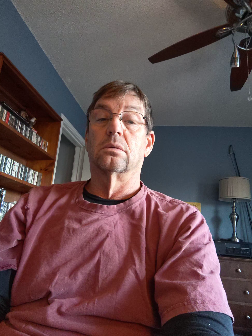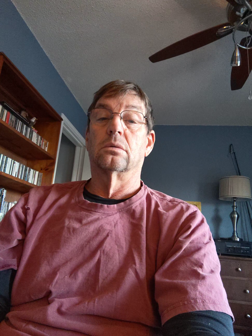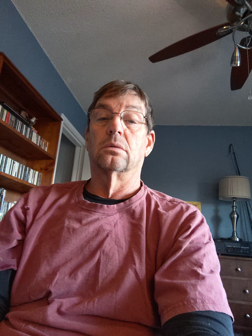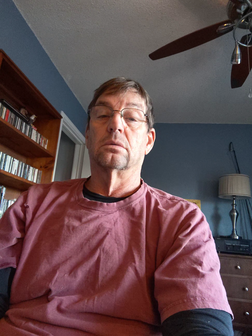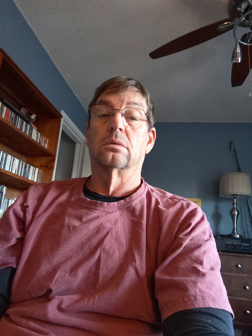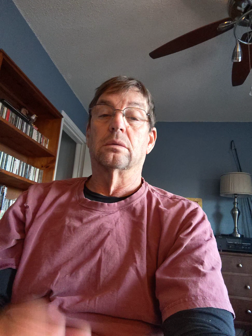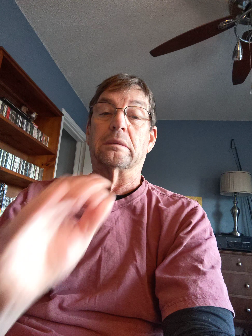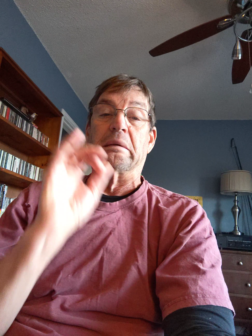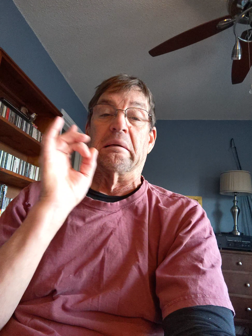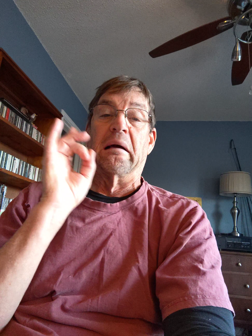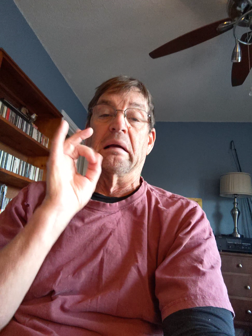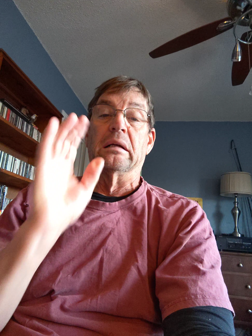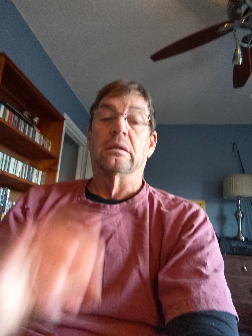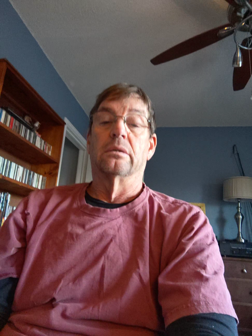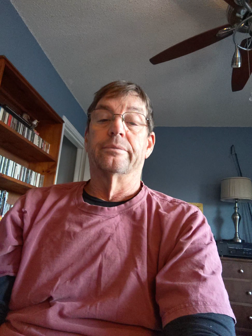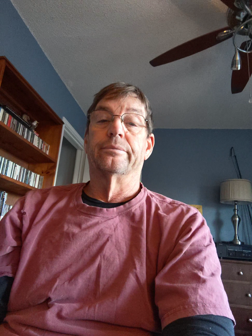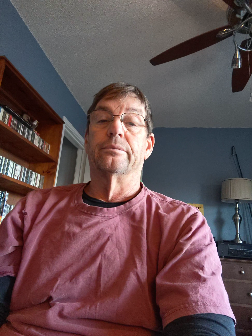yucky